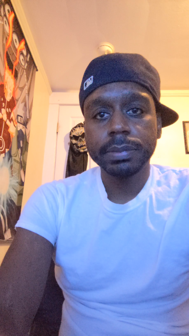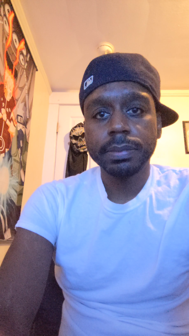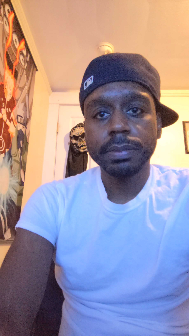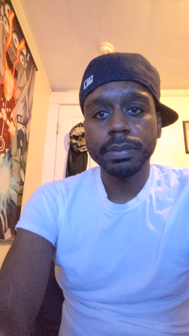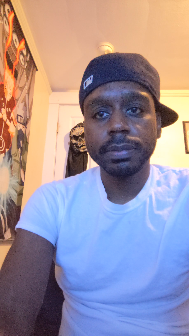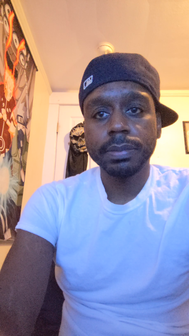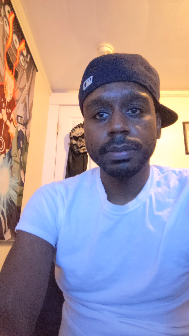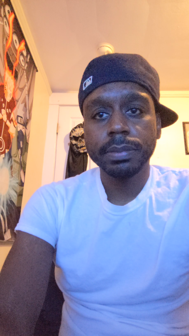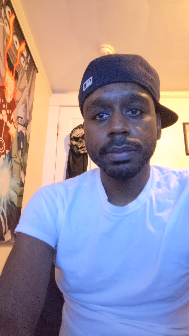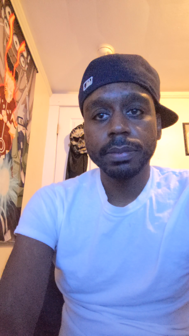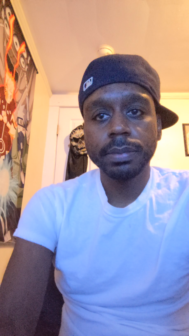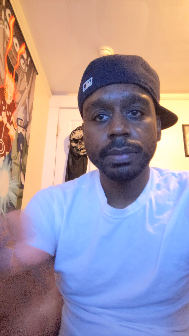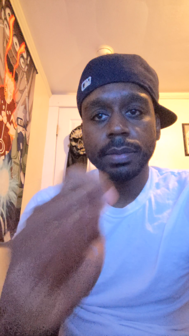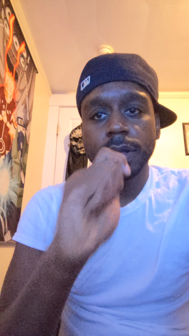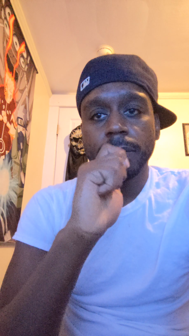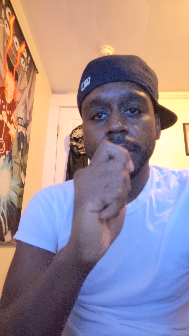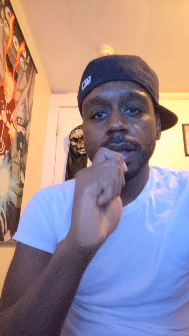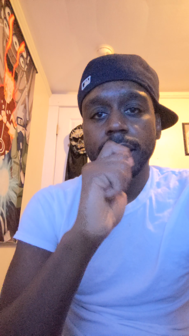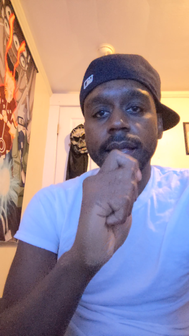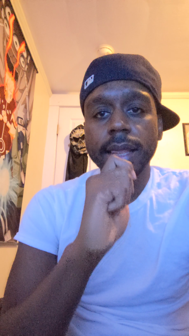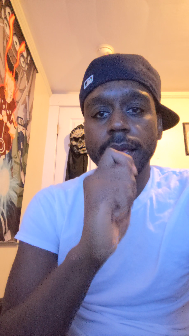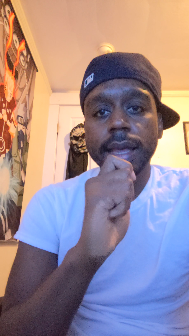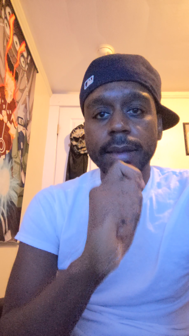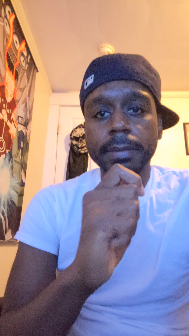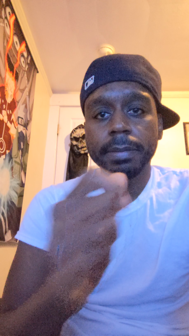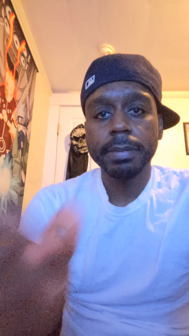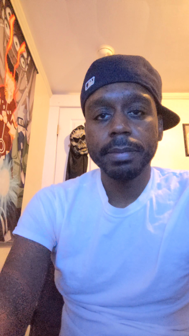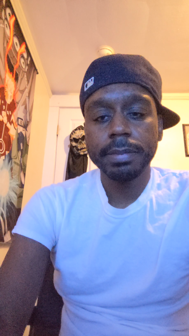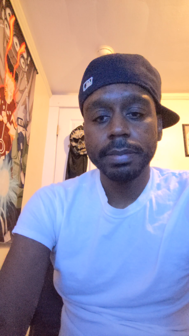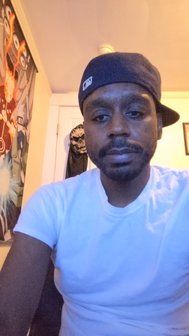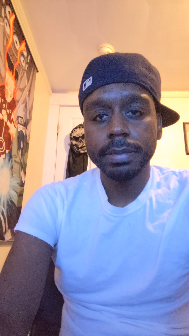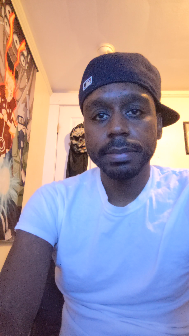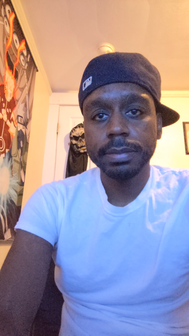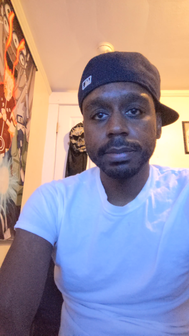popsicle